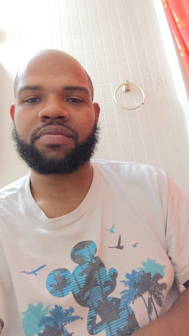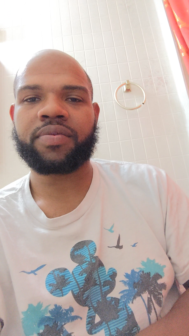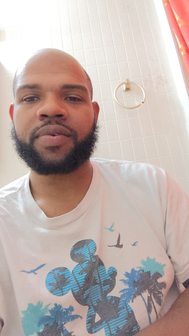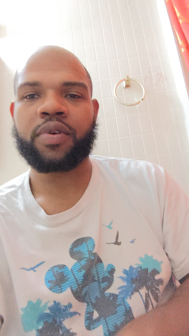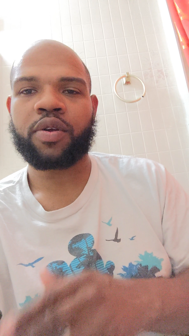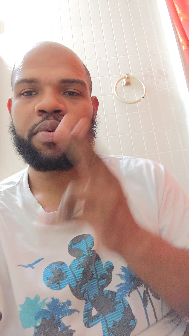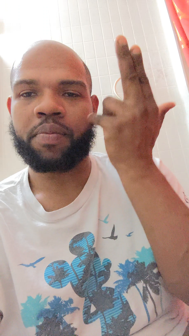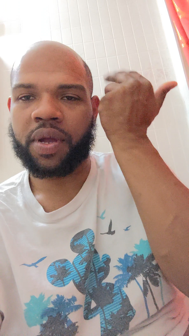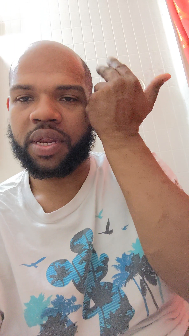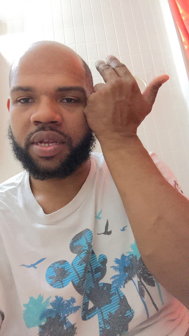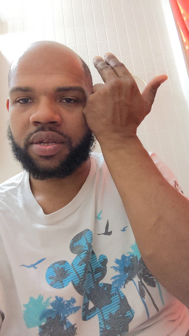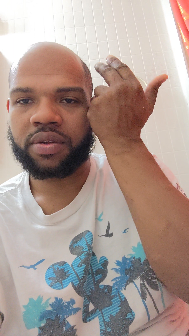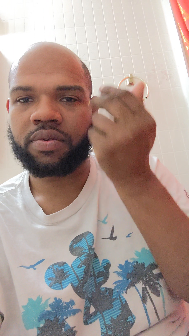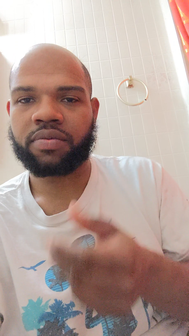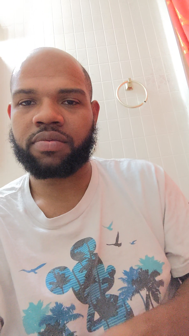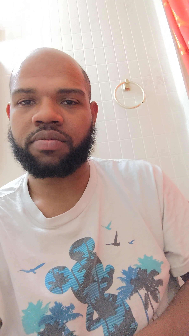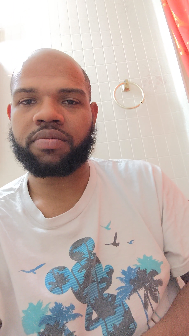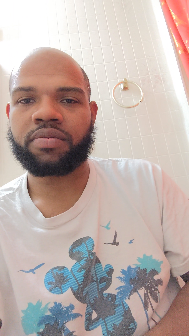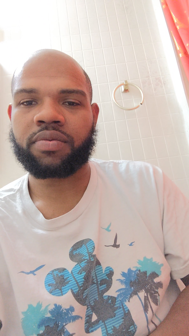bunny